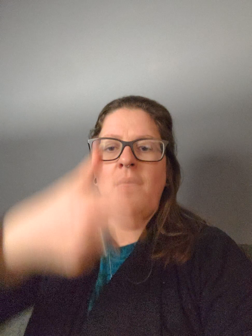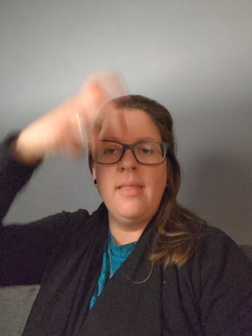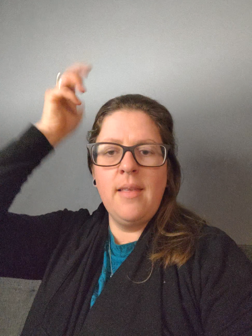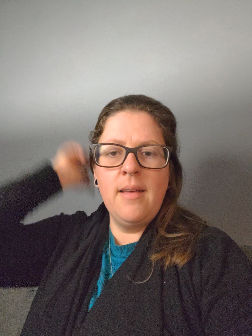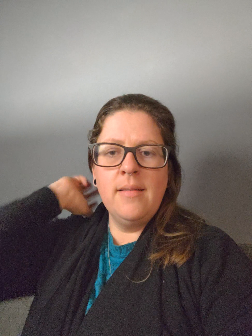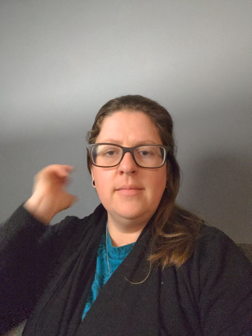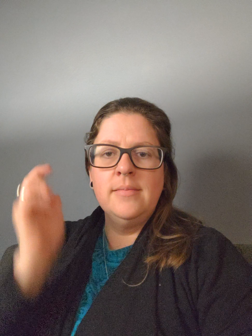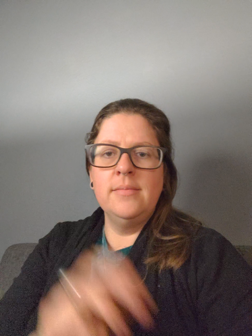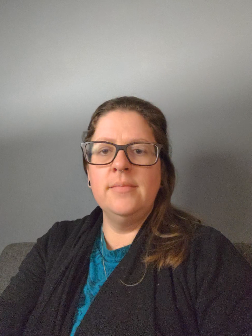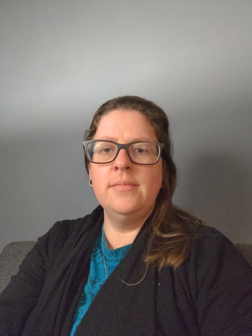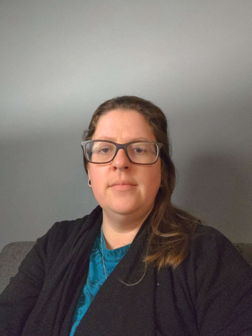lion